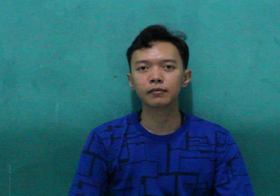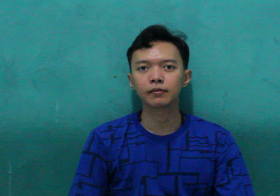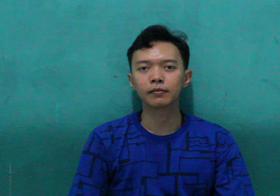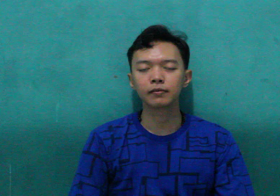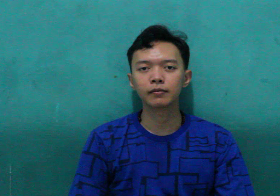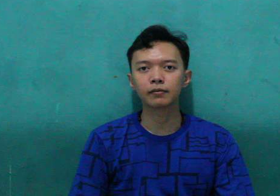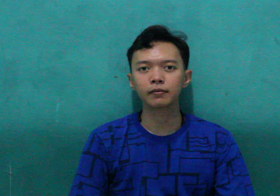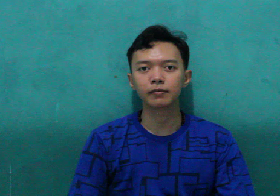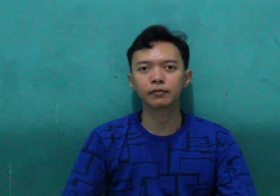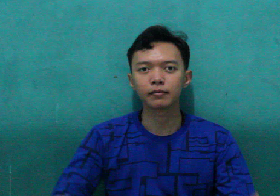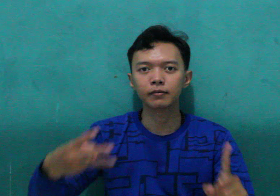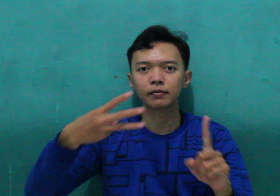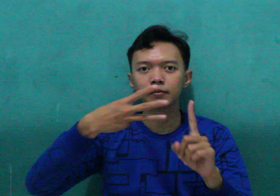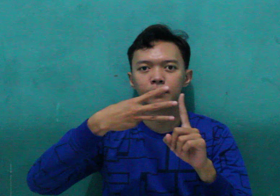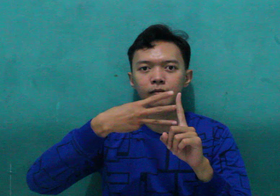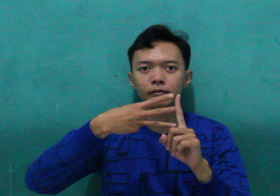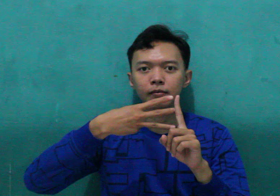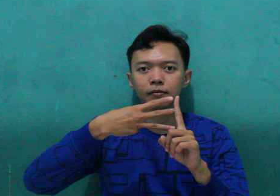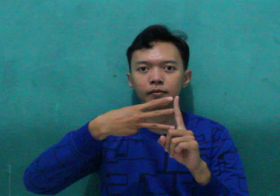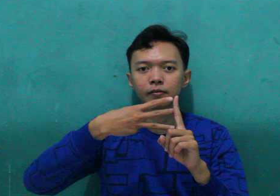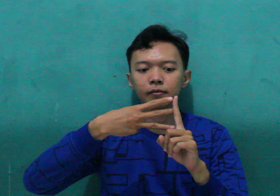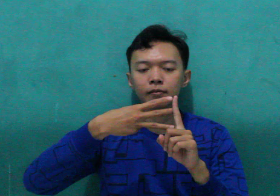B